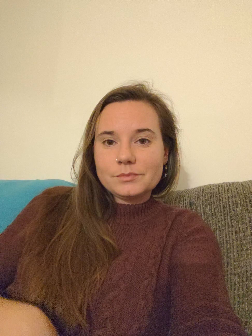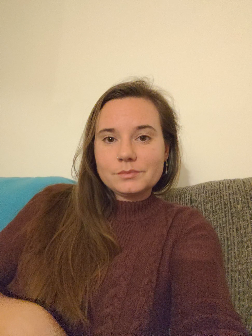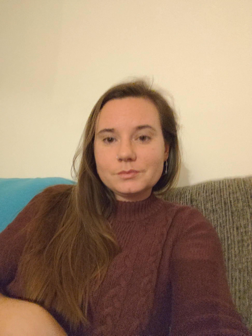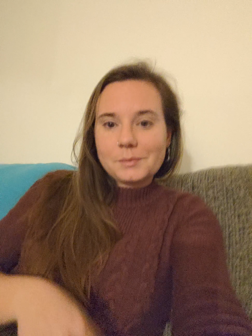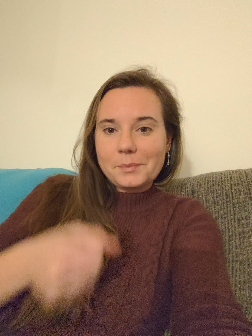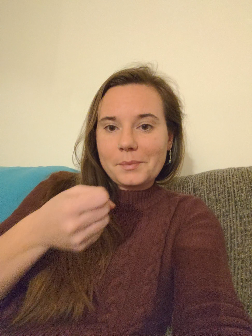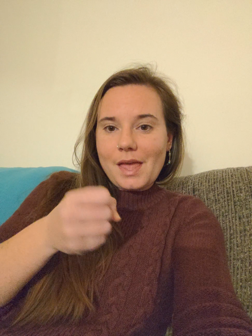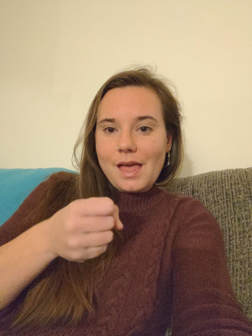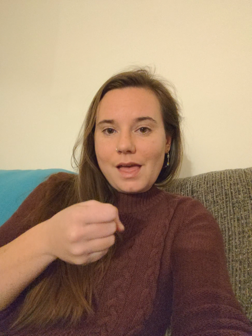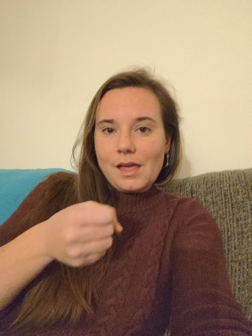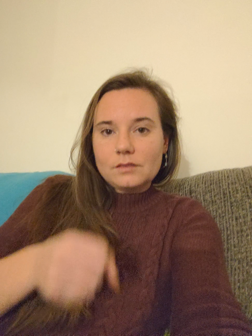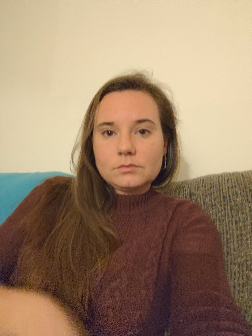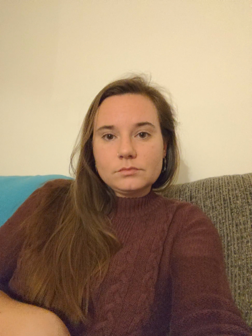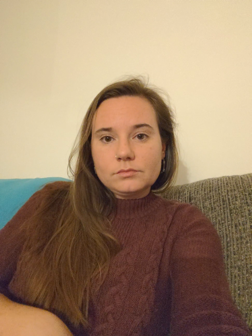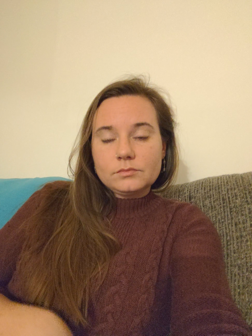make